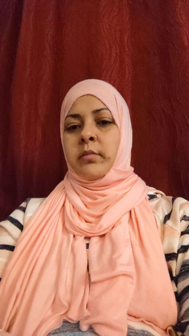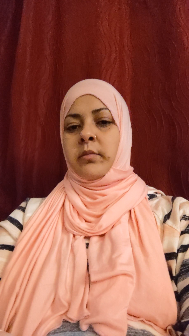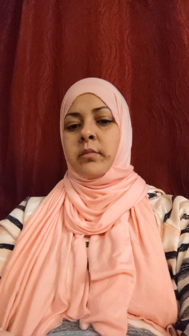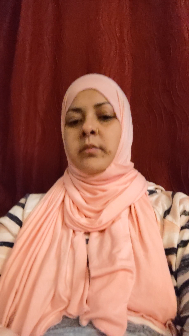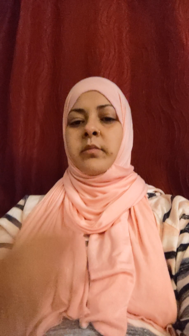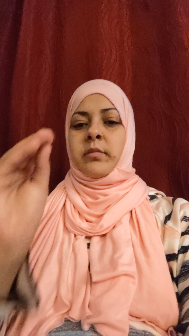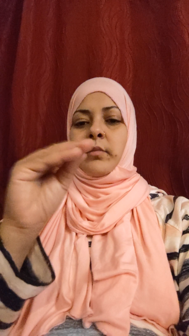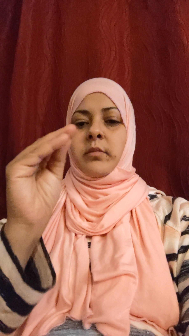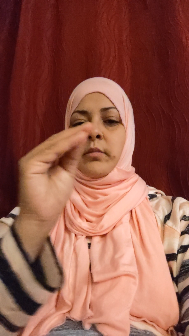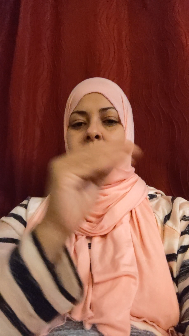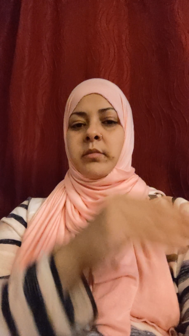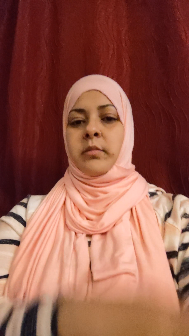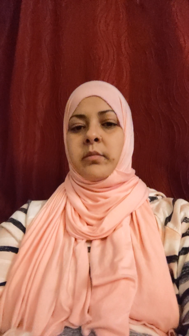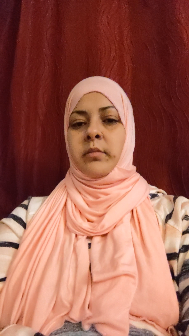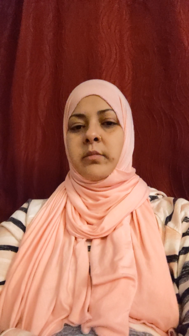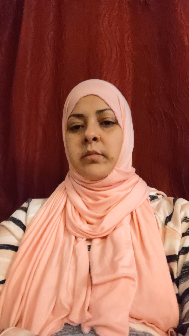dinosaur